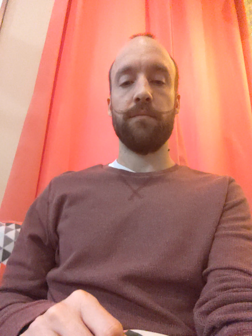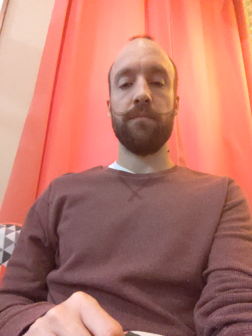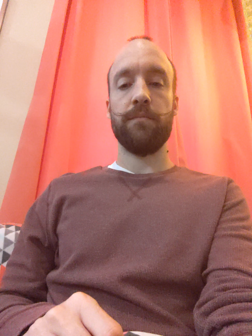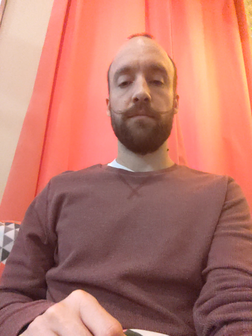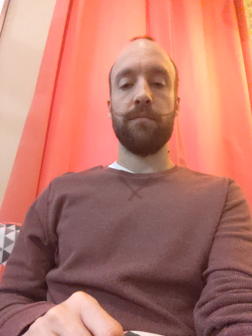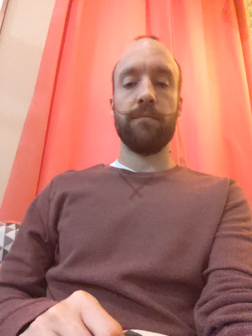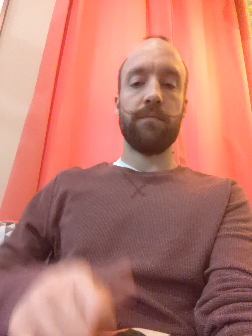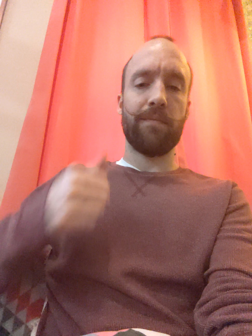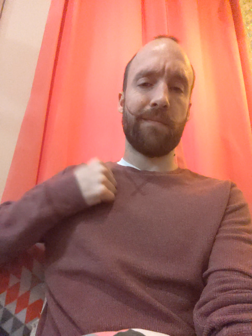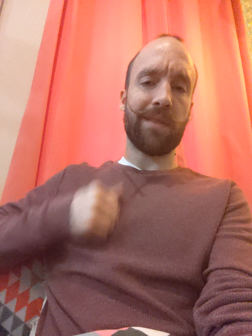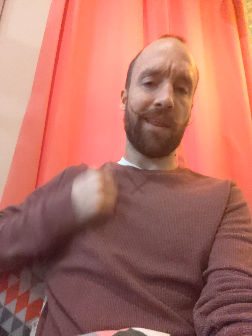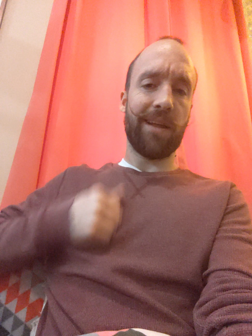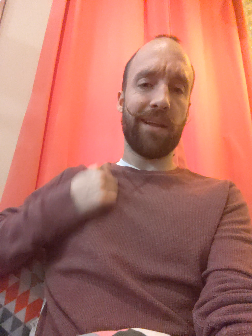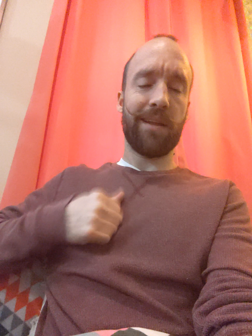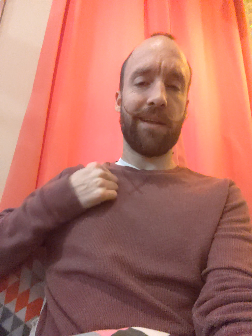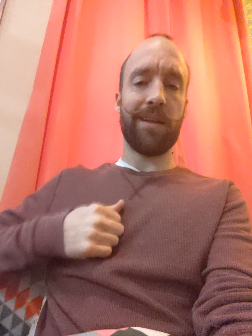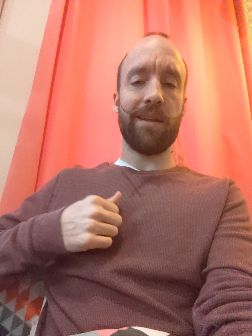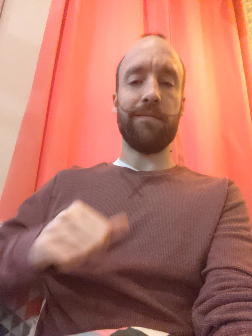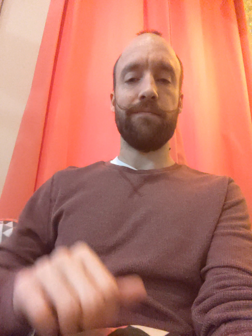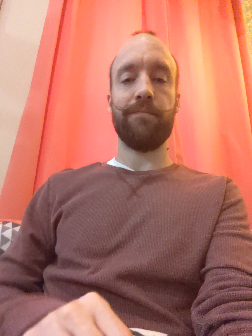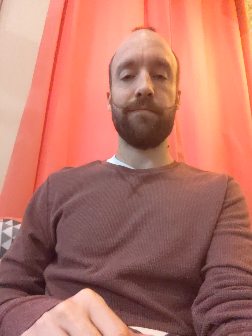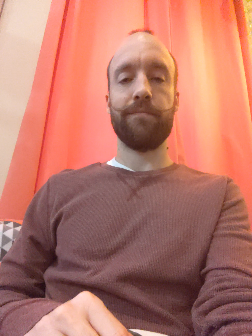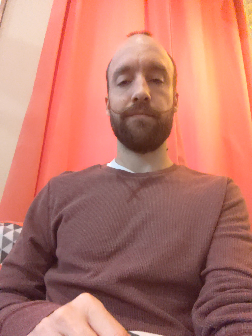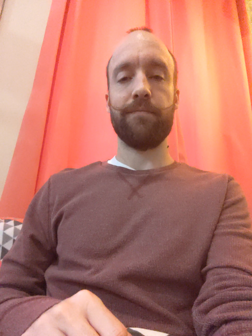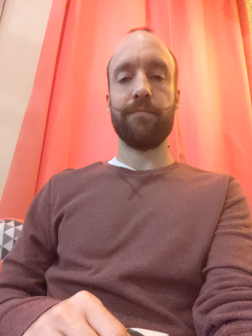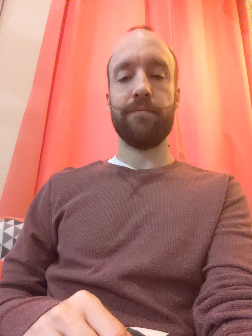bath